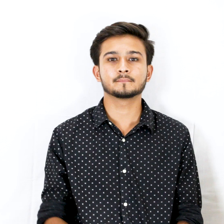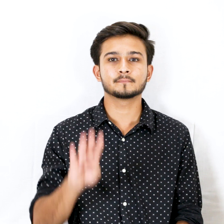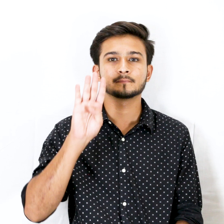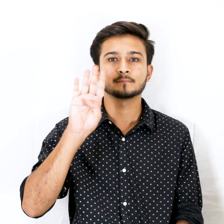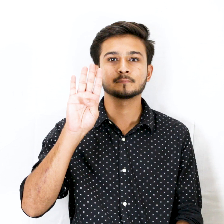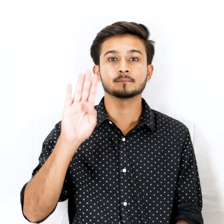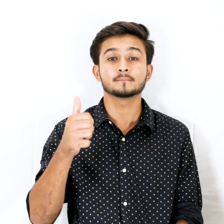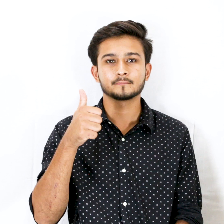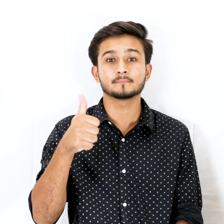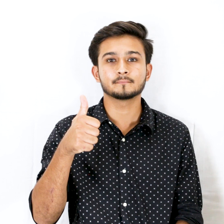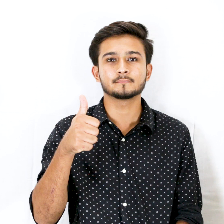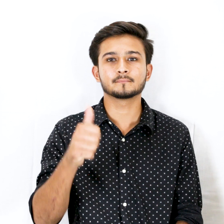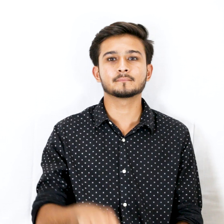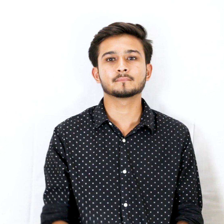best